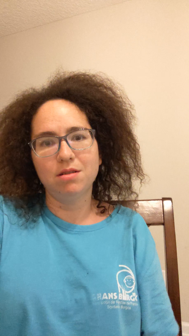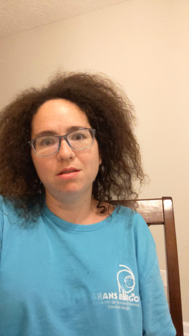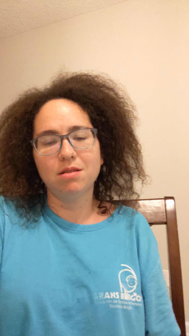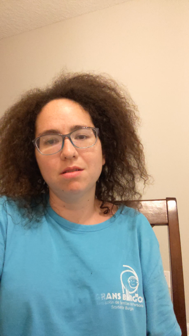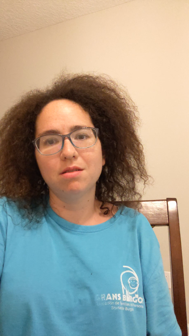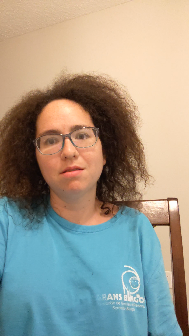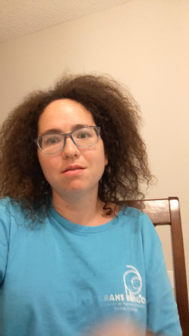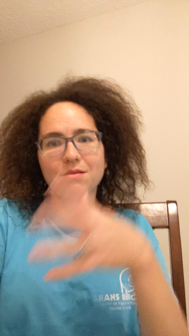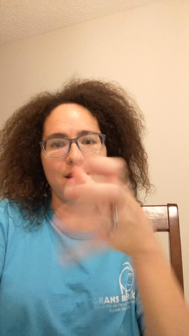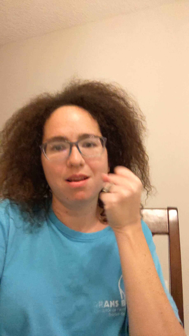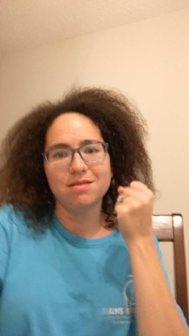get